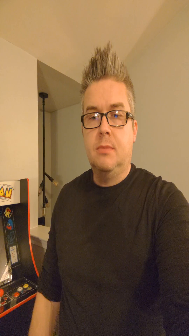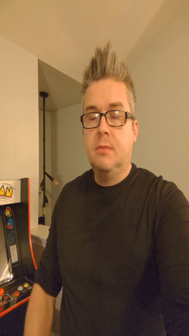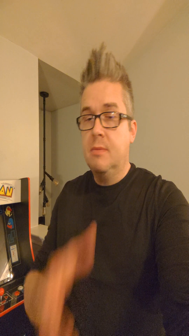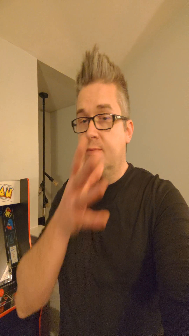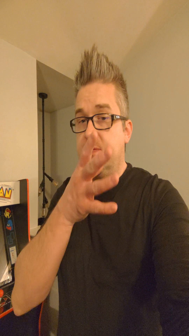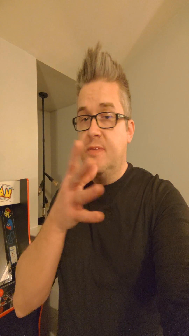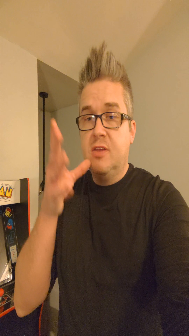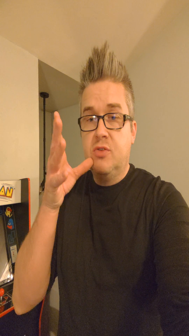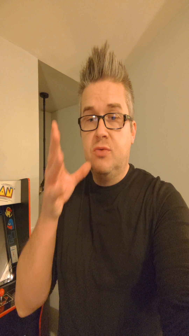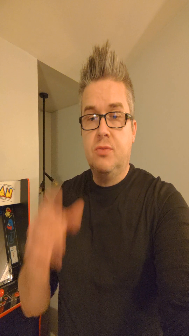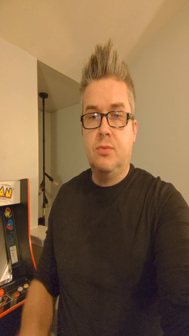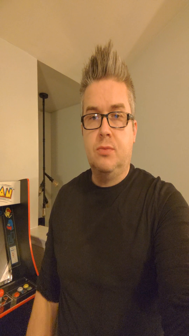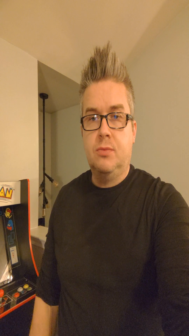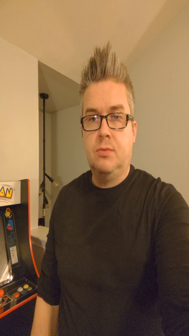farm